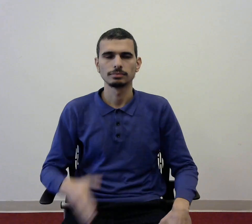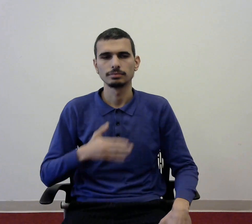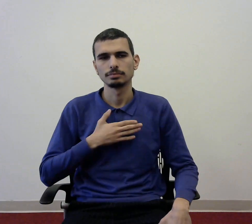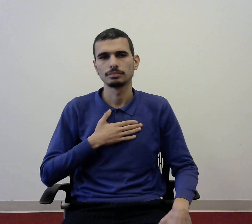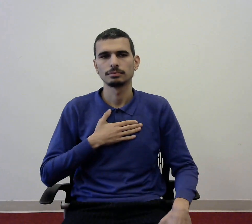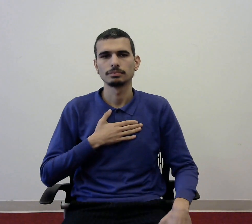mən